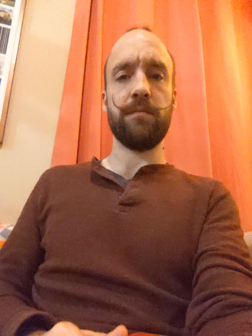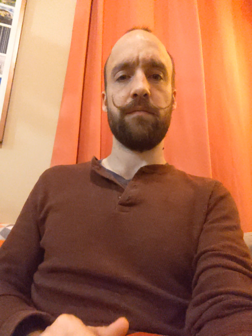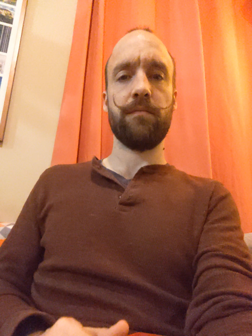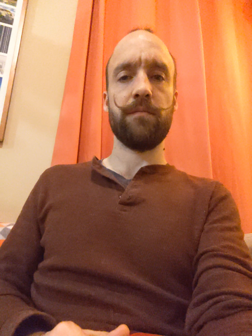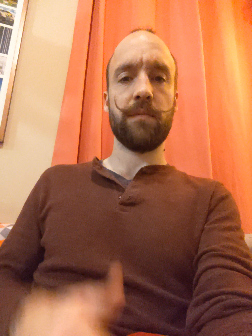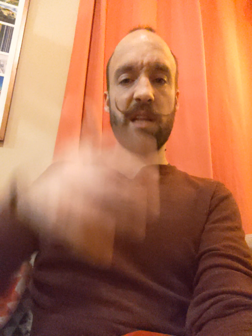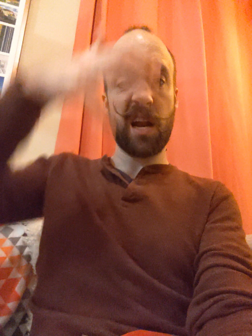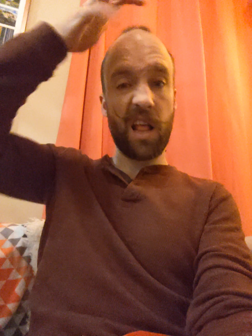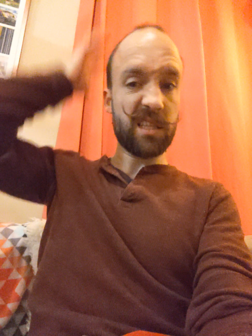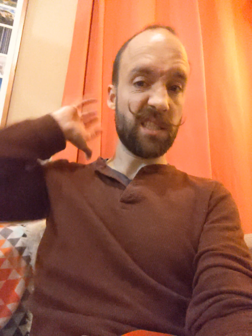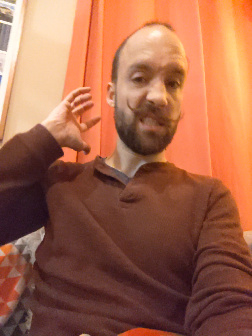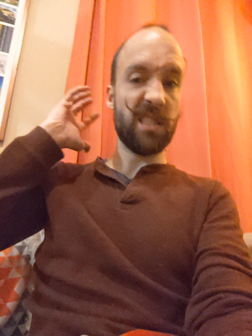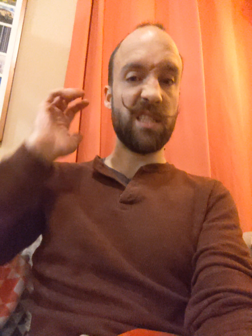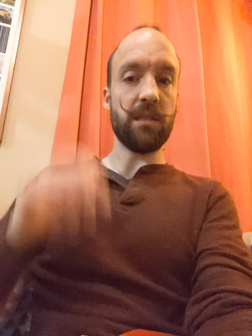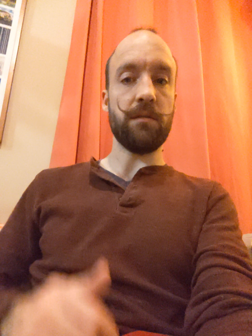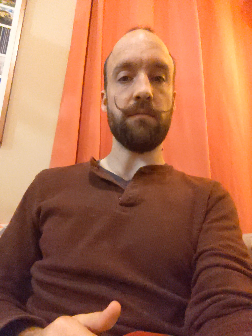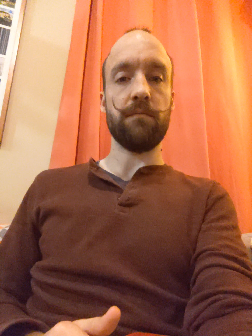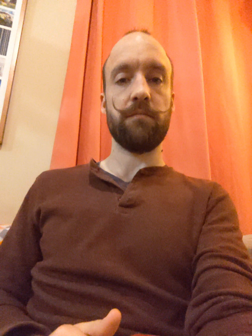lion